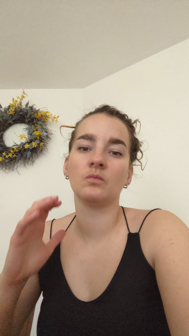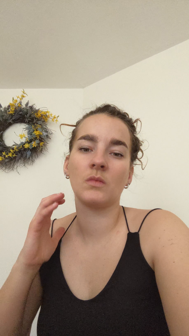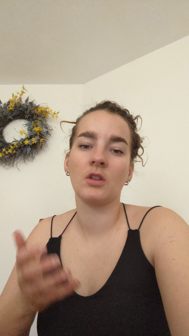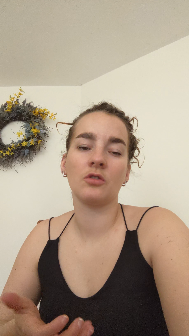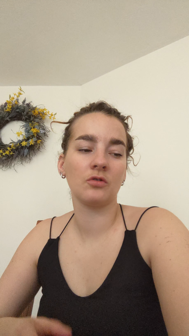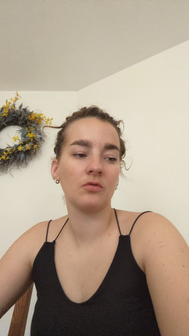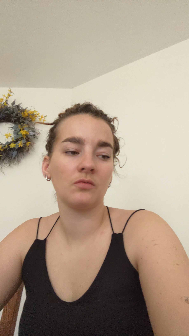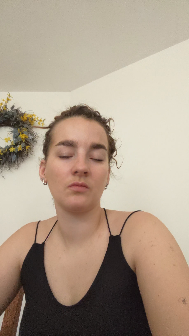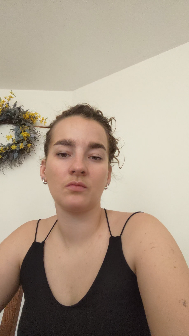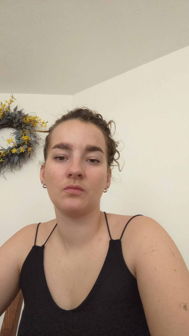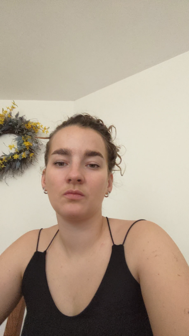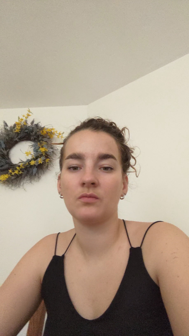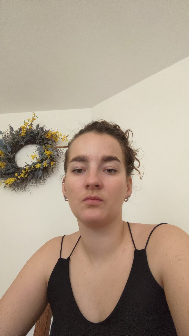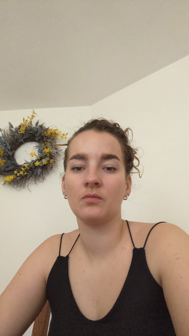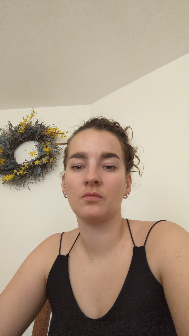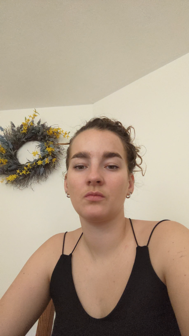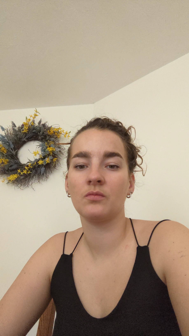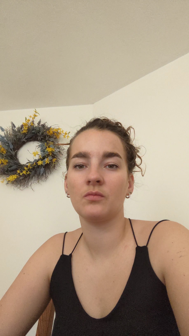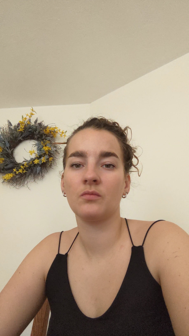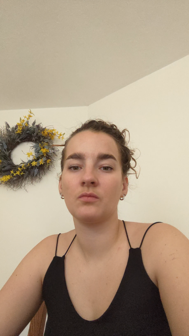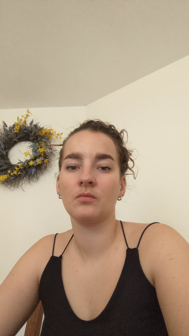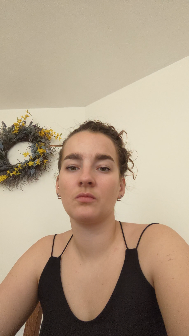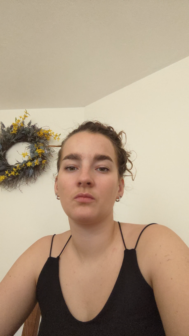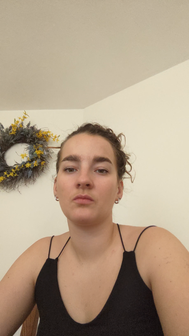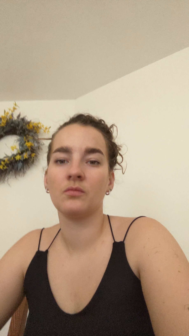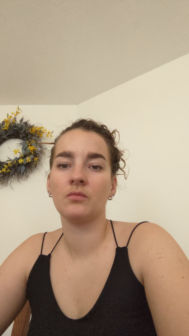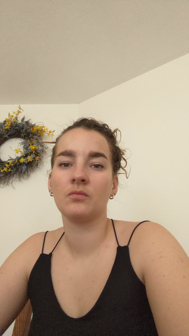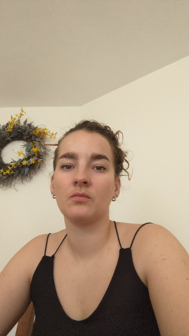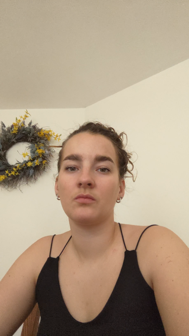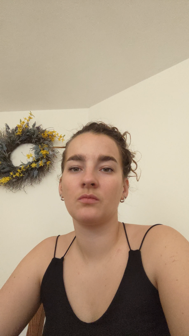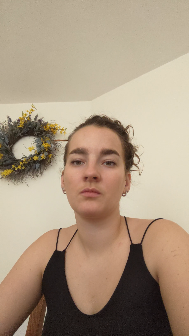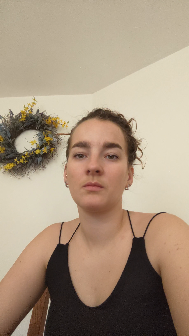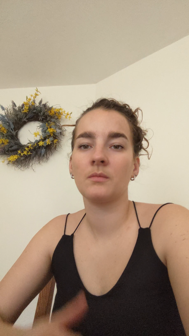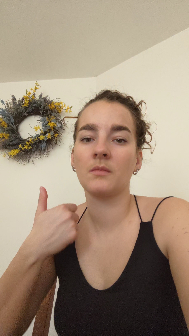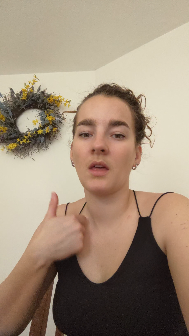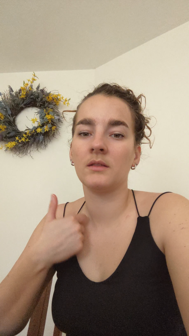bathtub